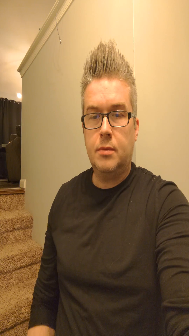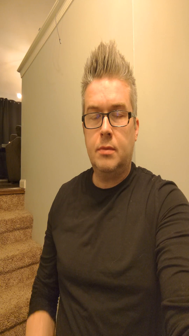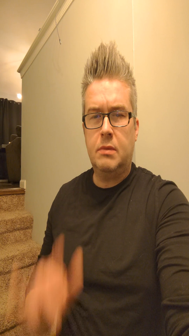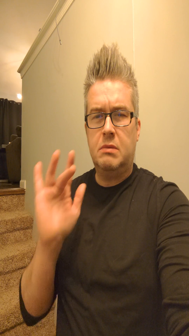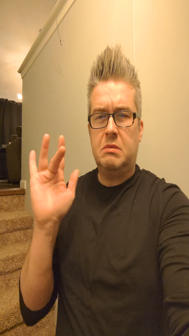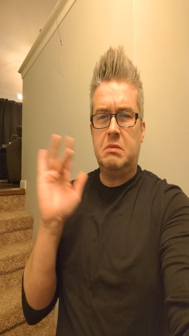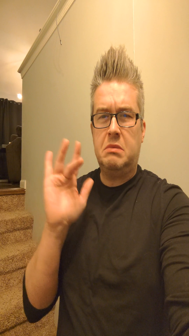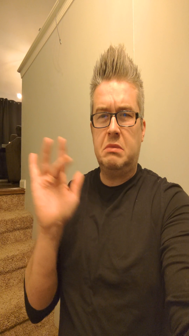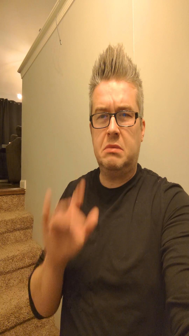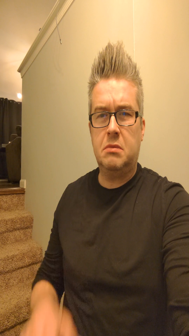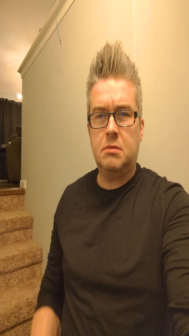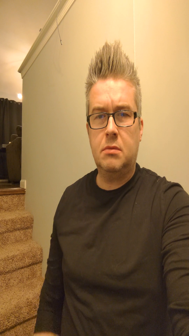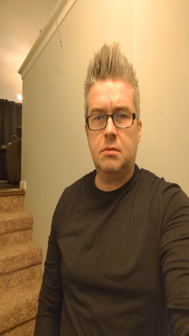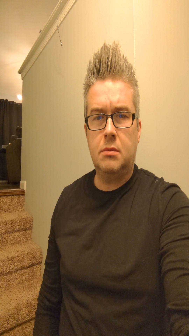yucky